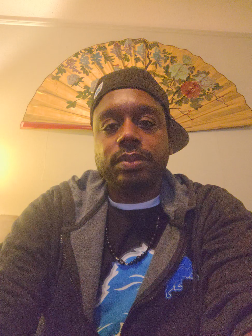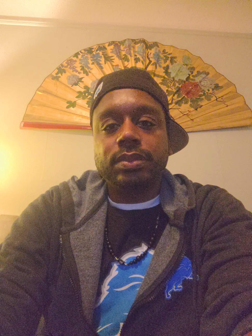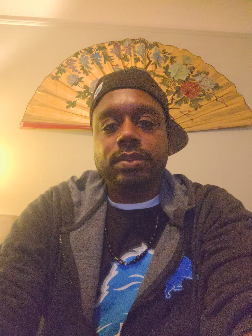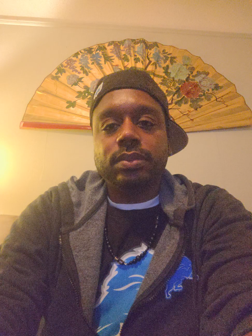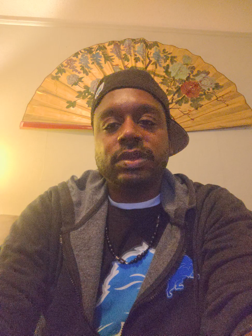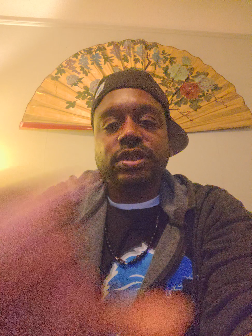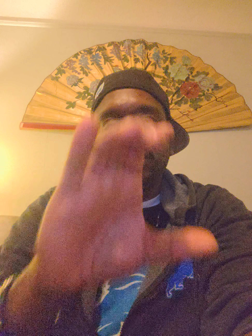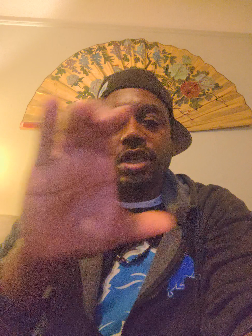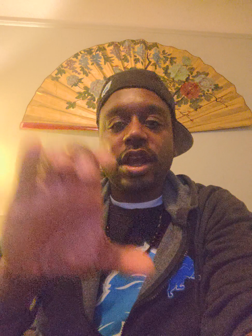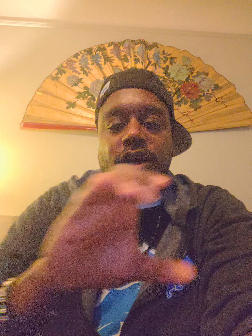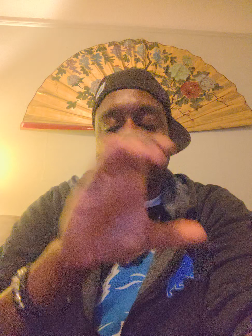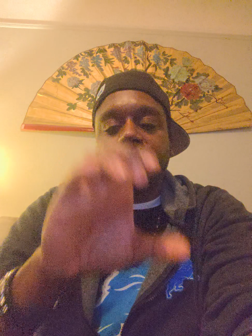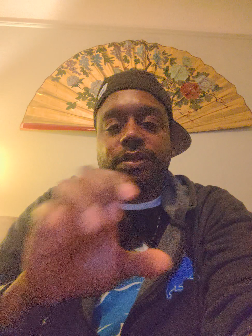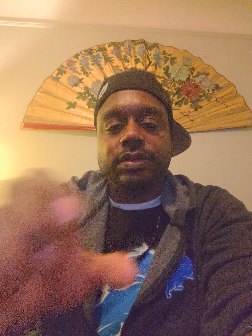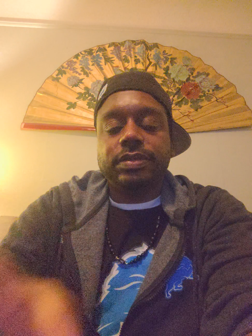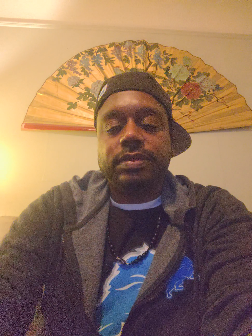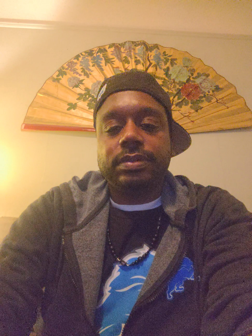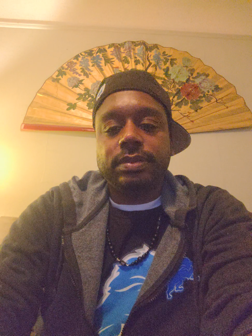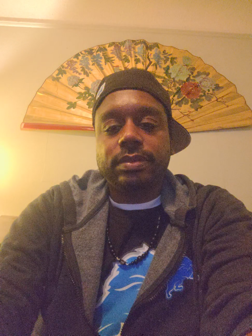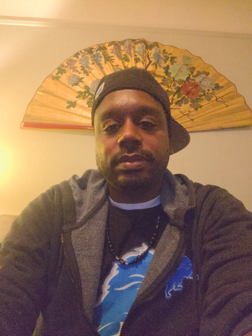chocolate